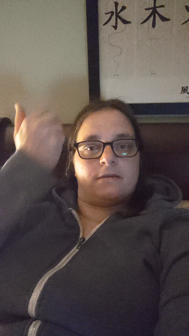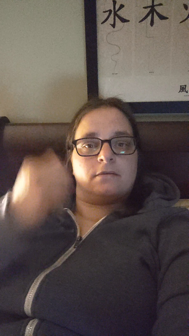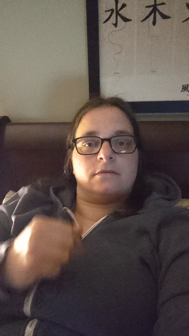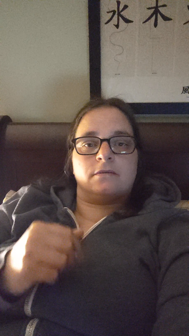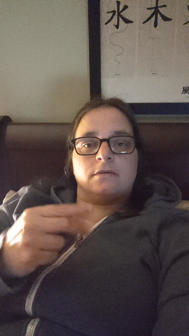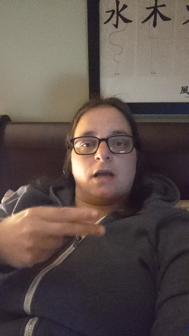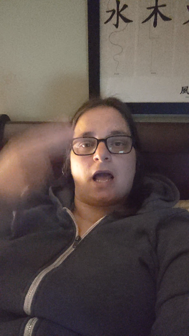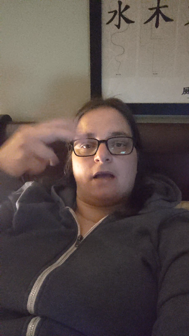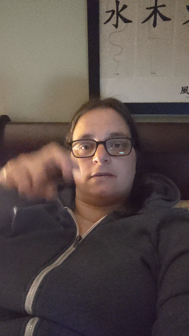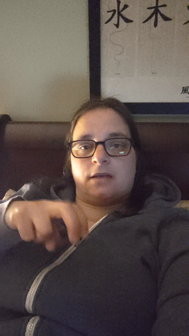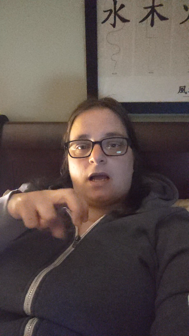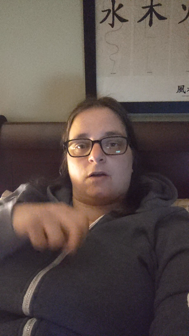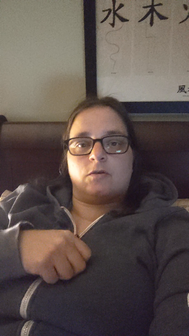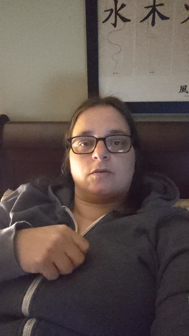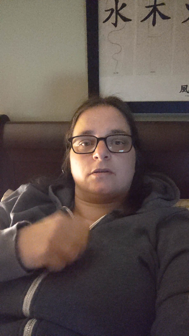high chair